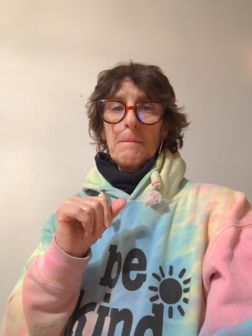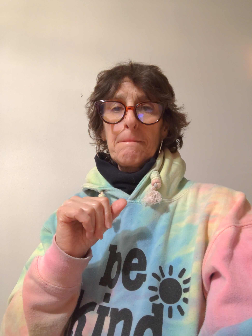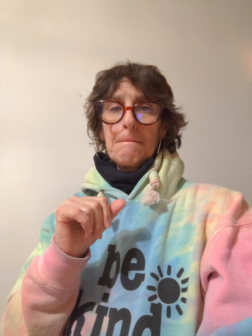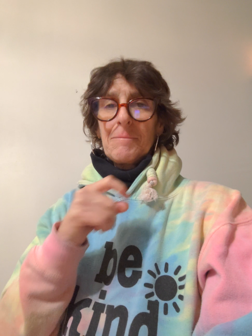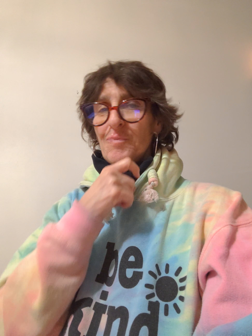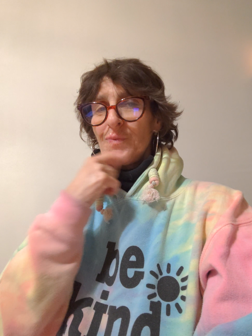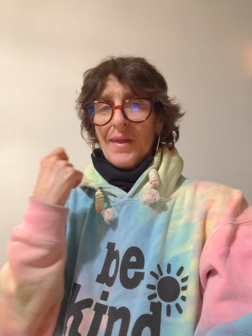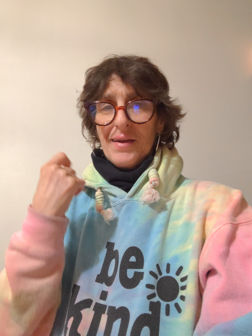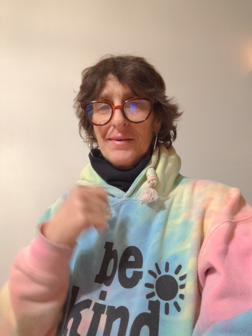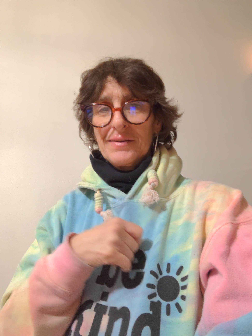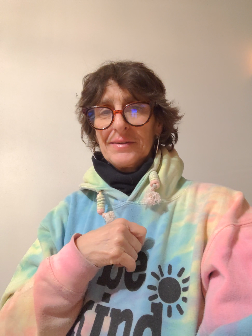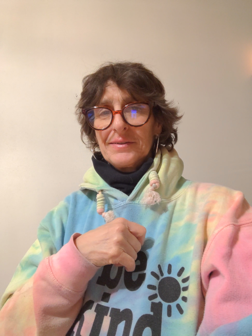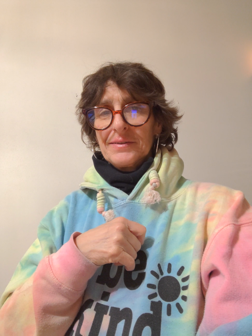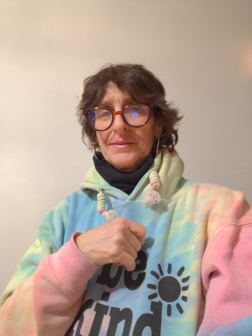dry